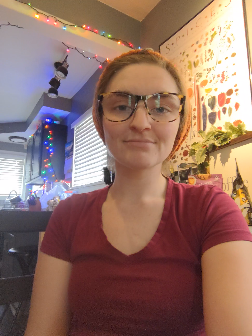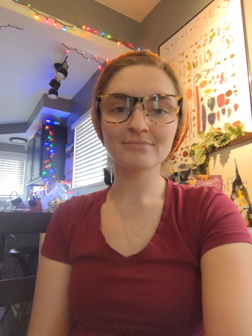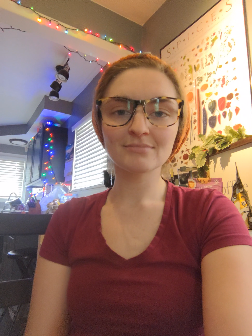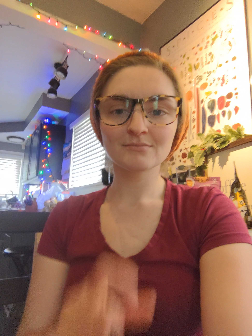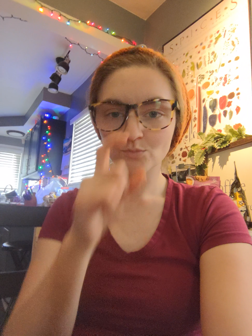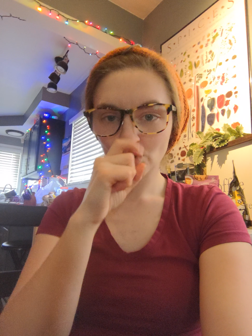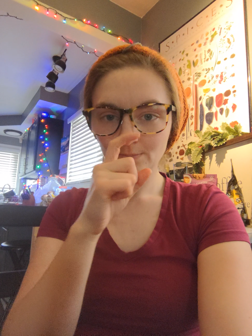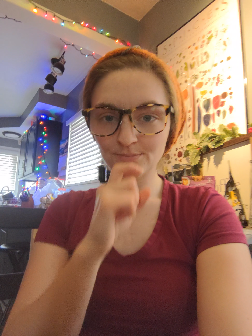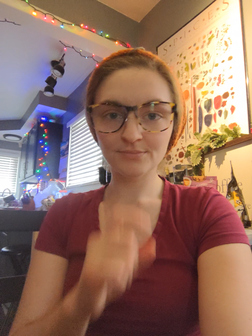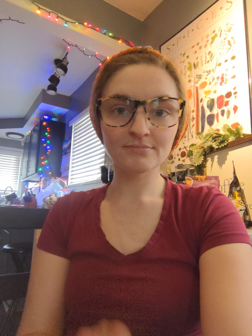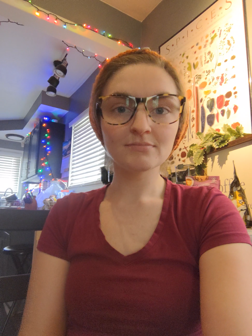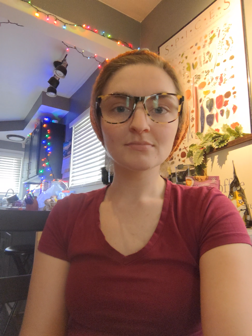doll